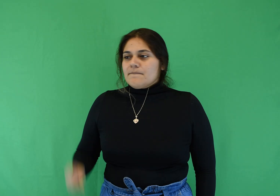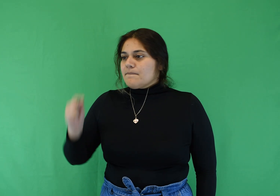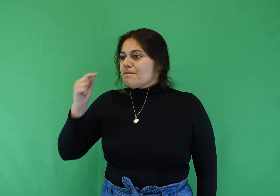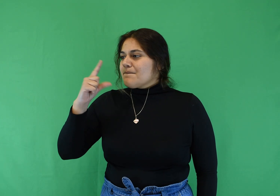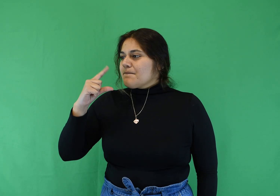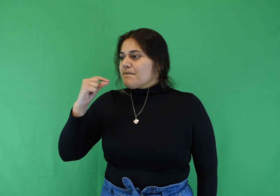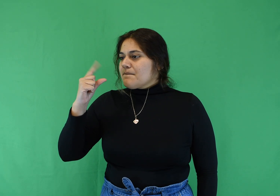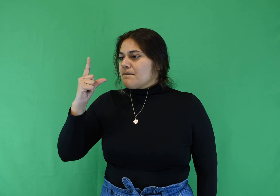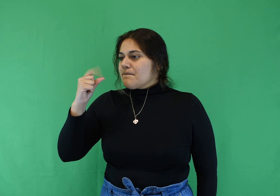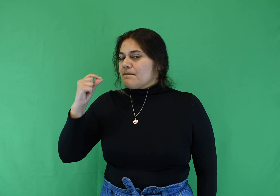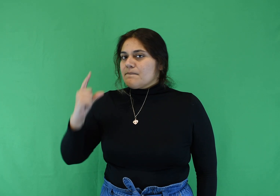policía